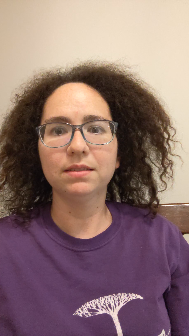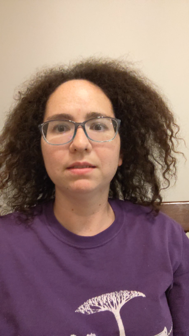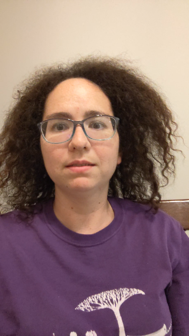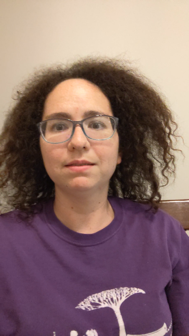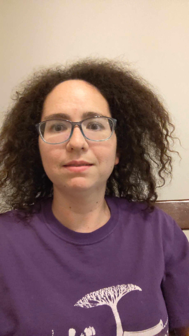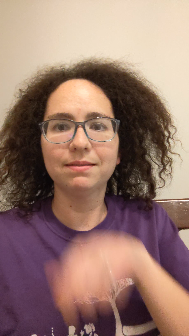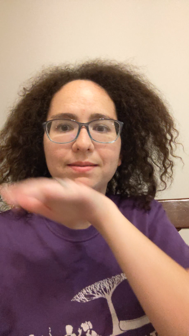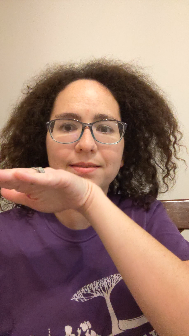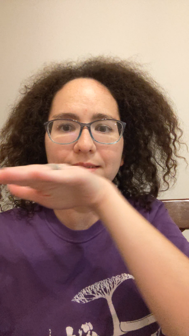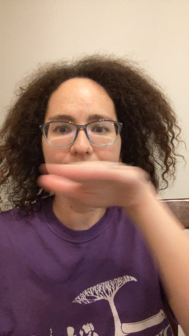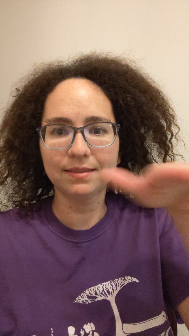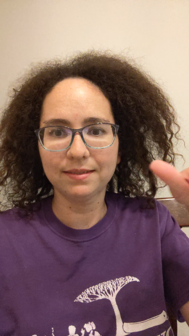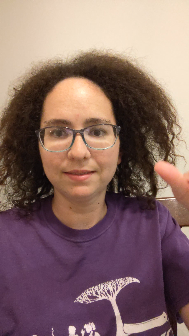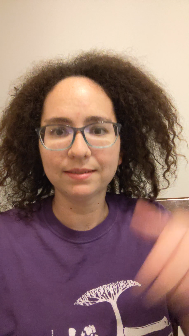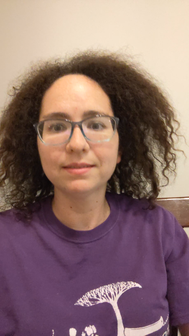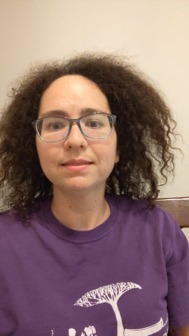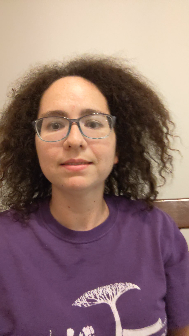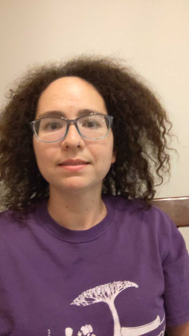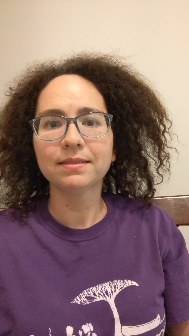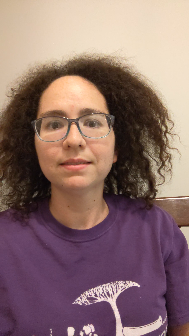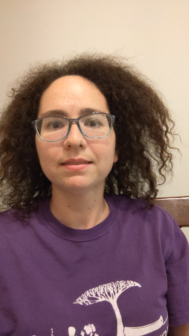nice